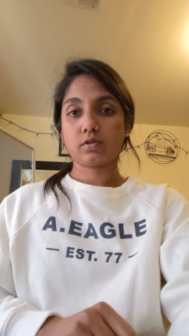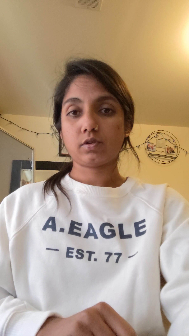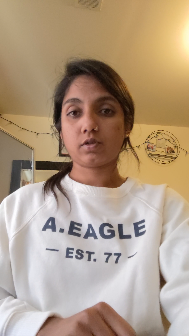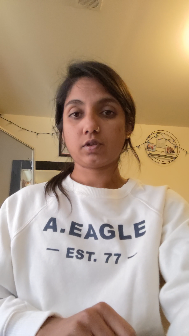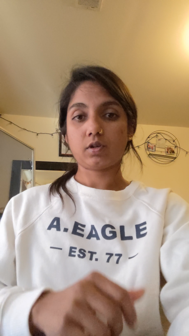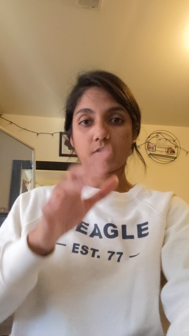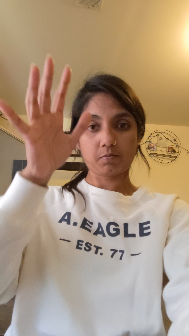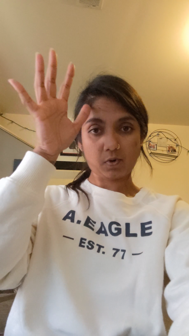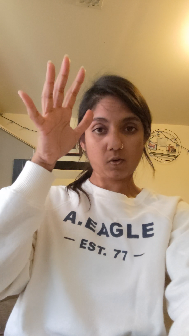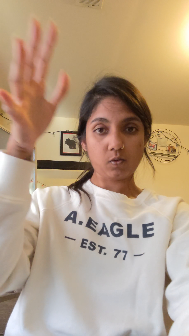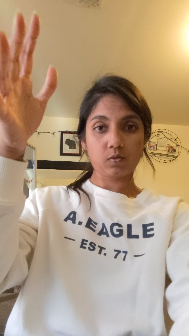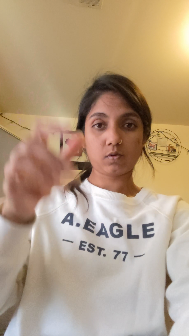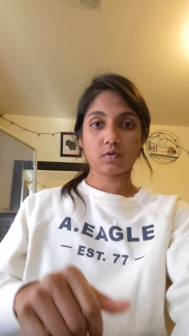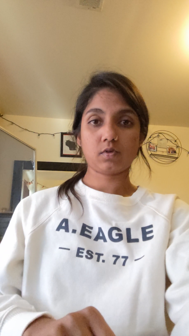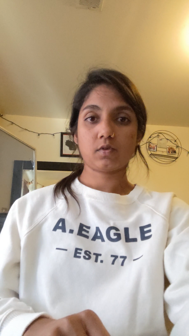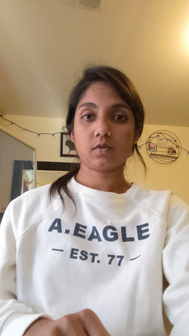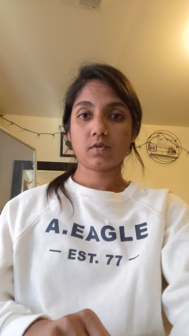moose